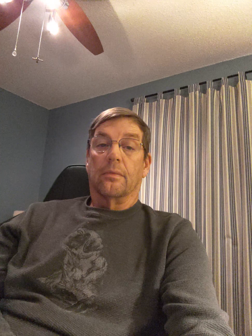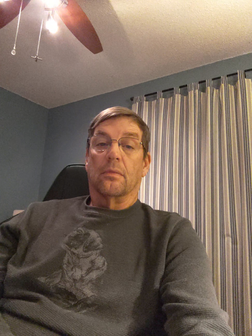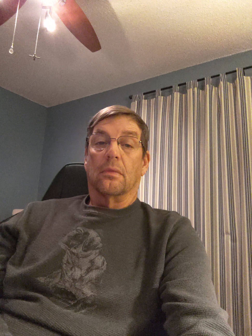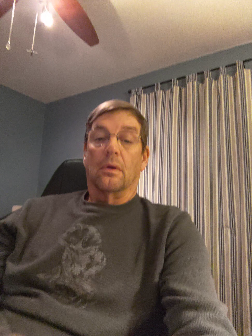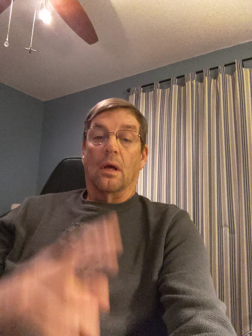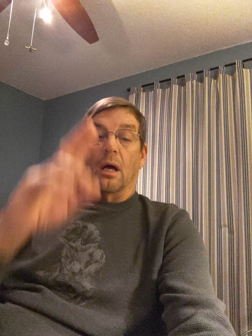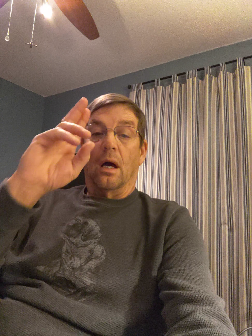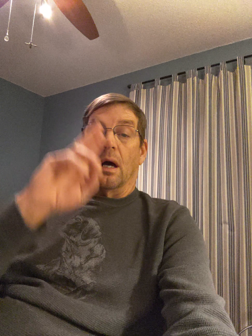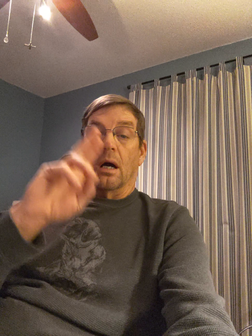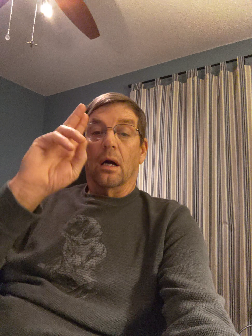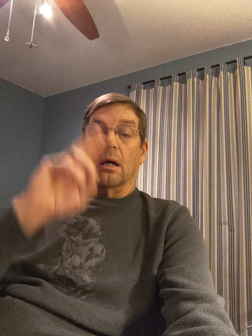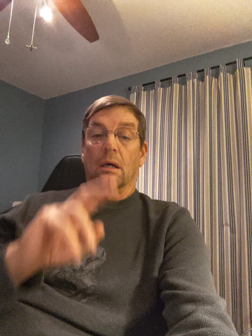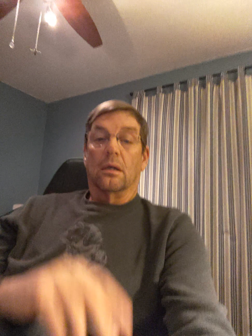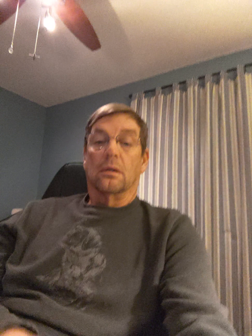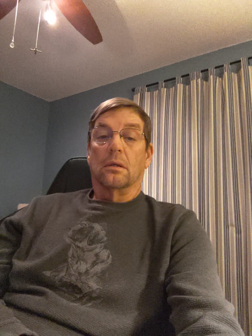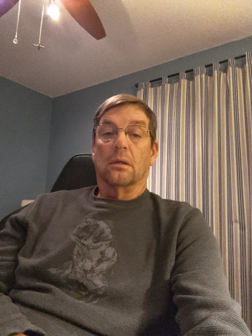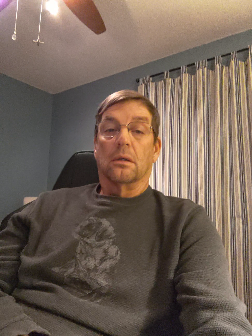uncle